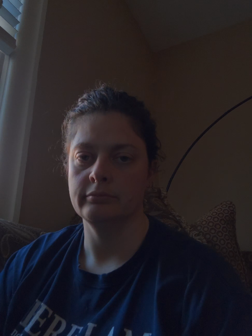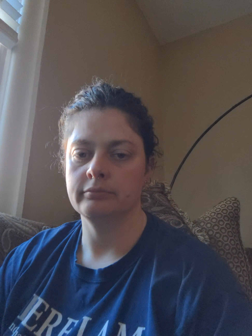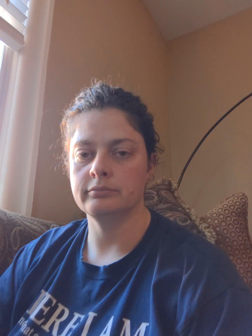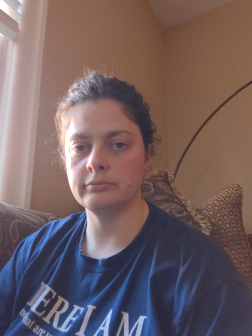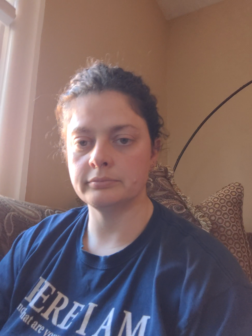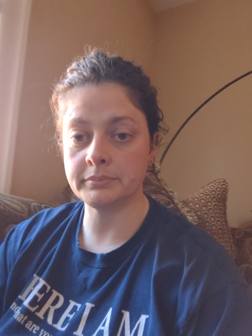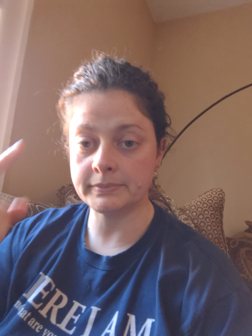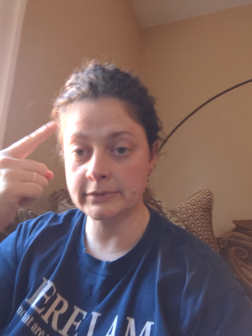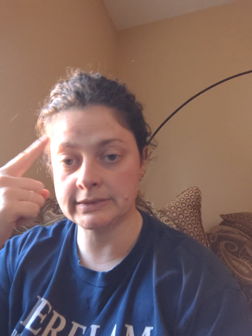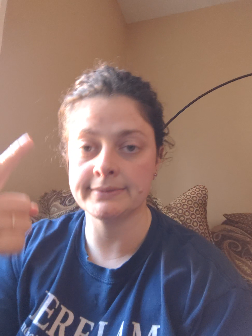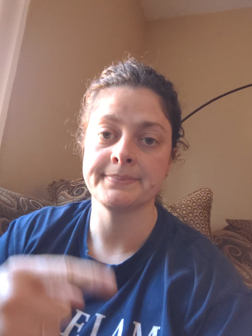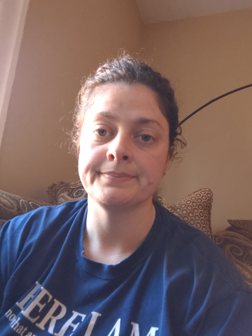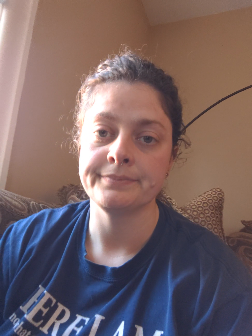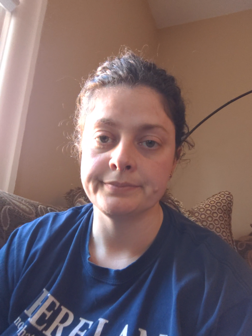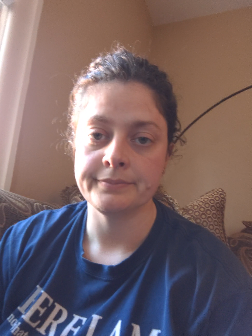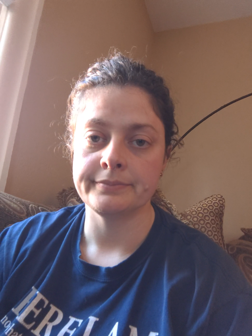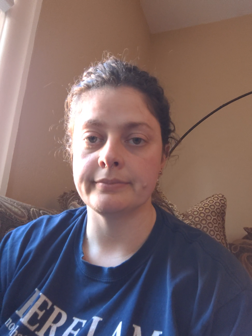penny